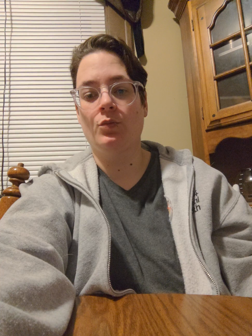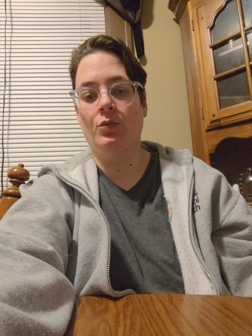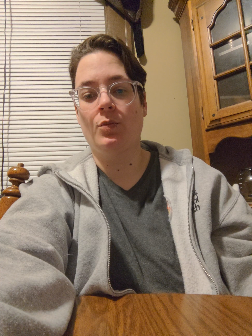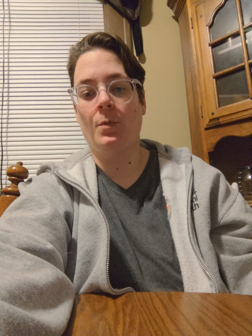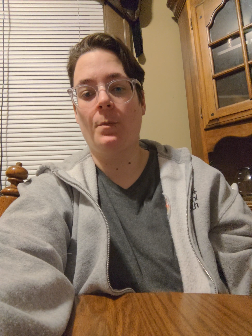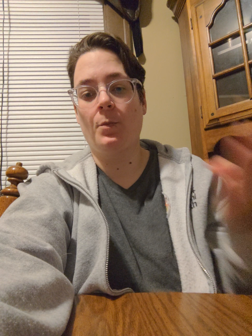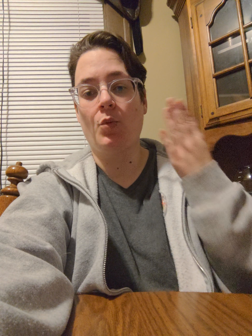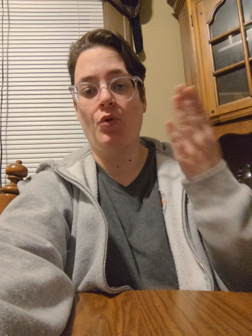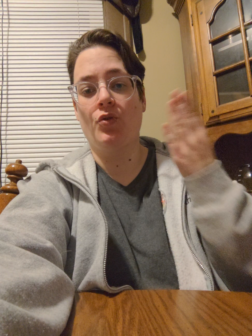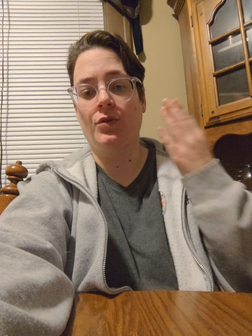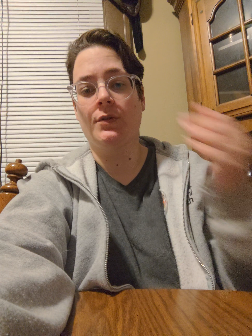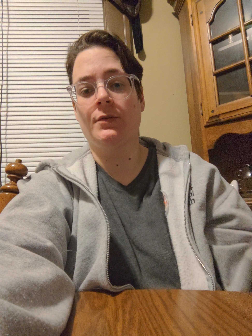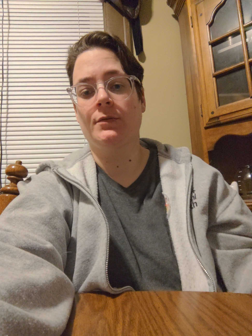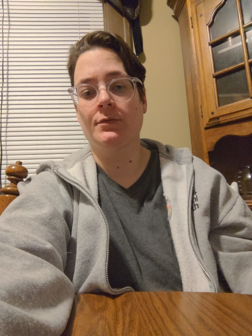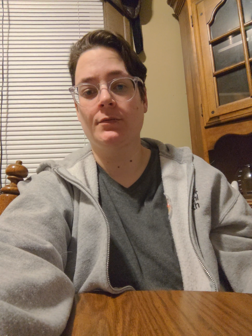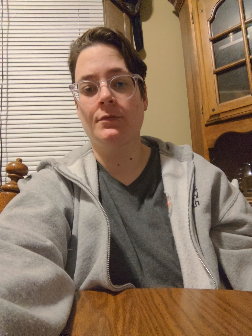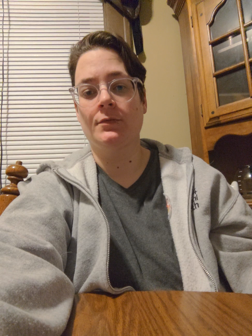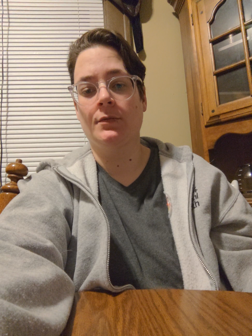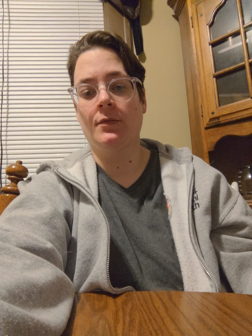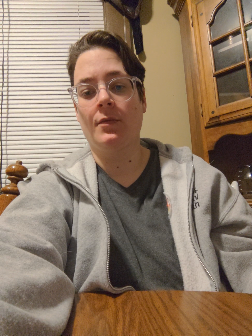morning